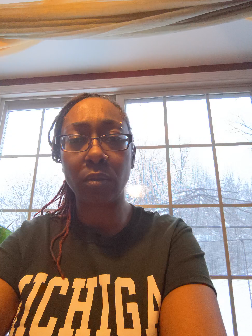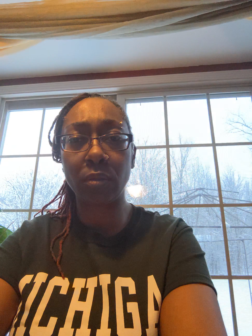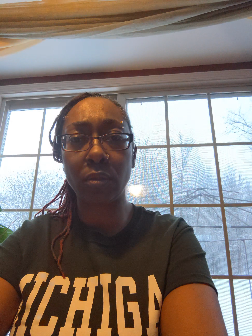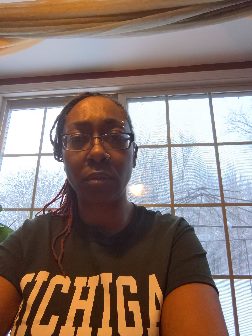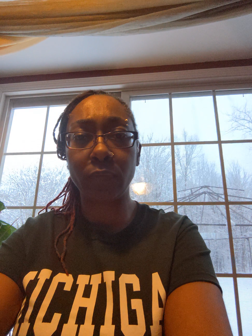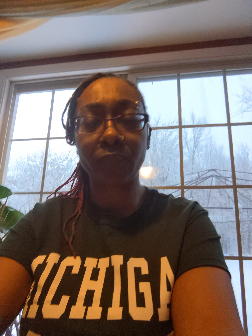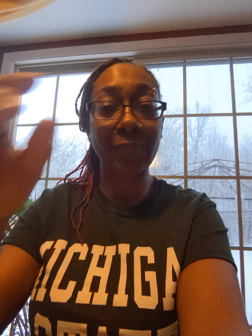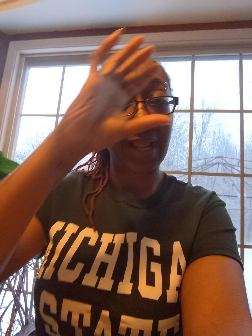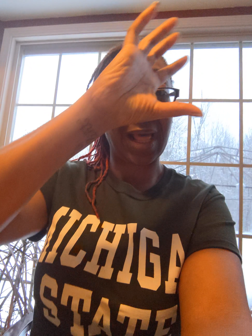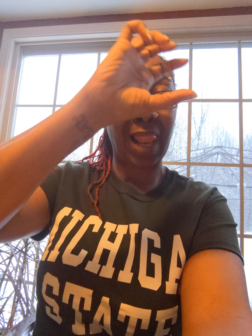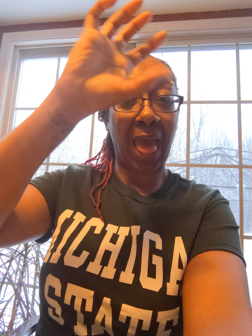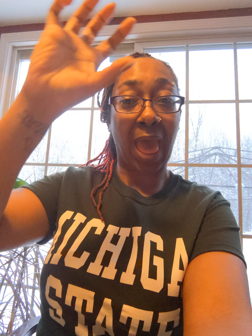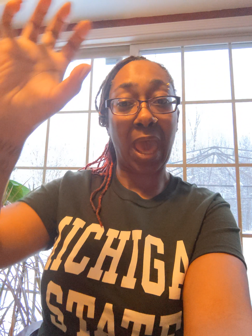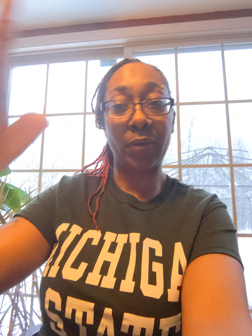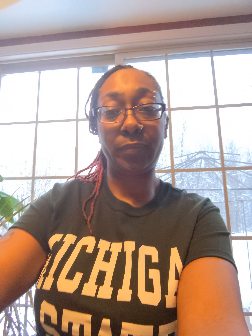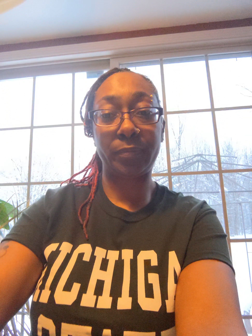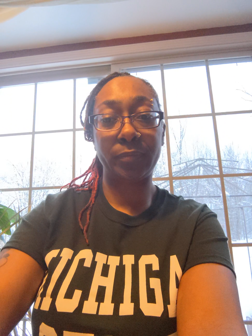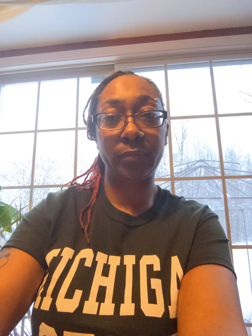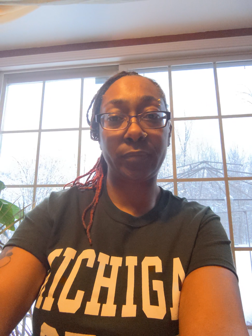cloud